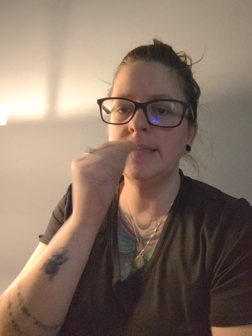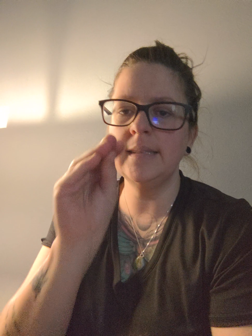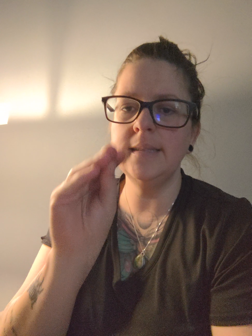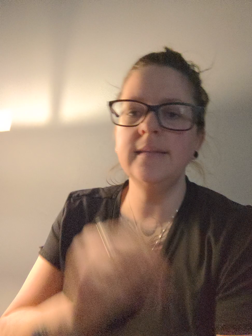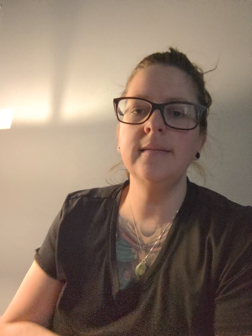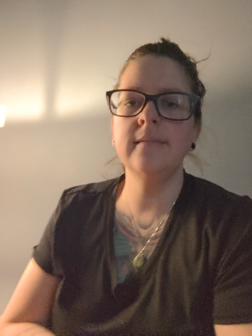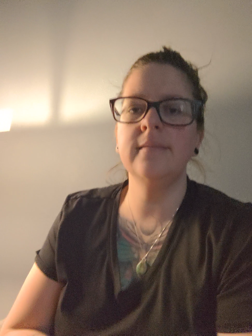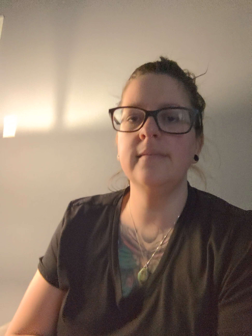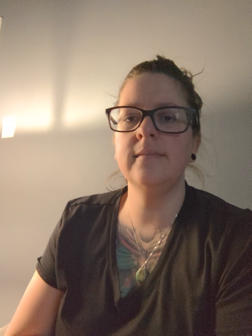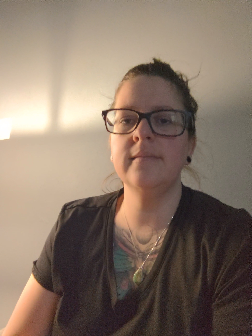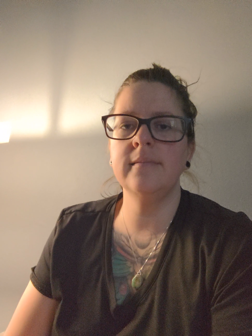kiss